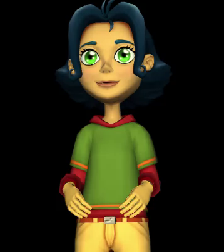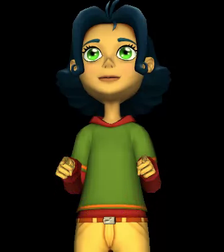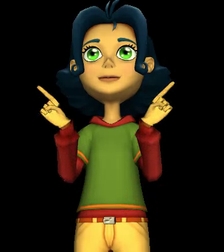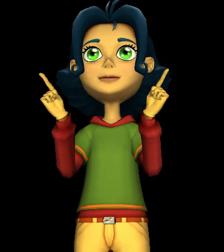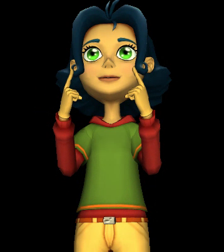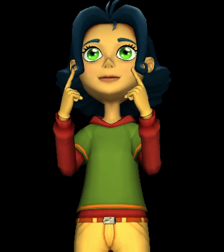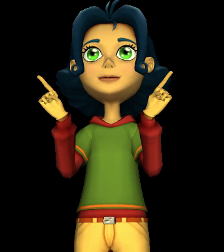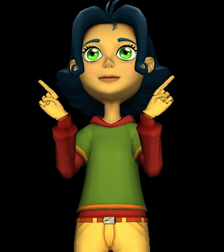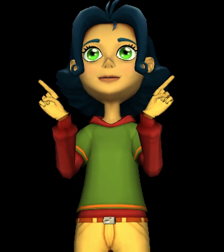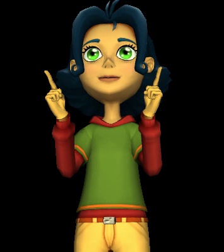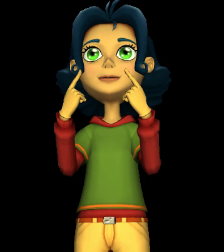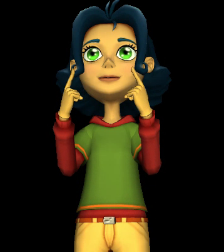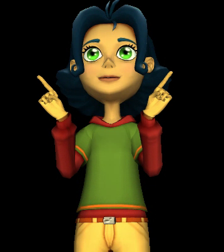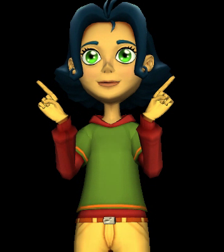موسيقى